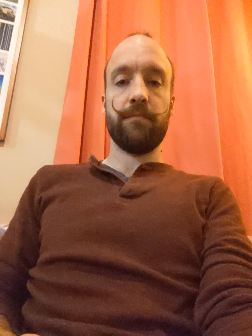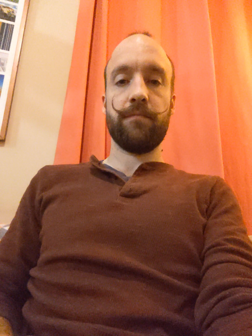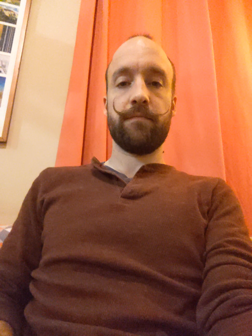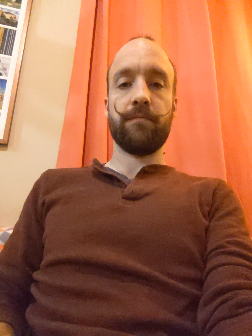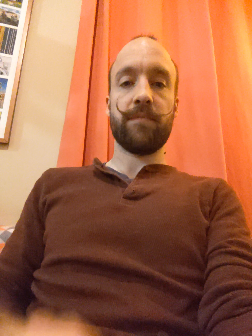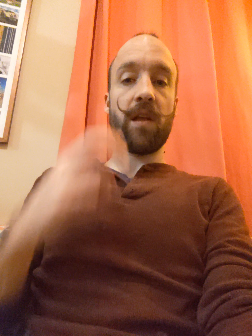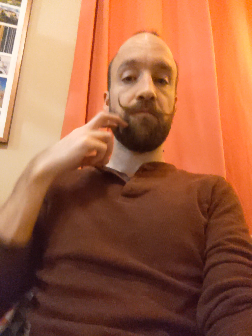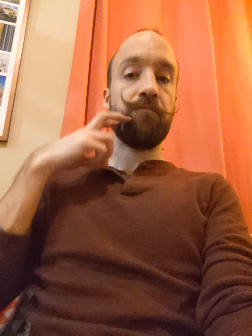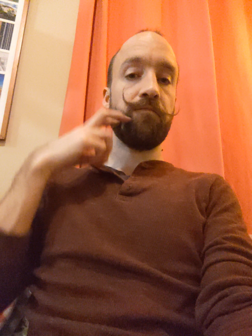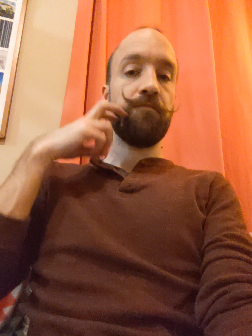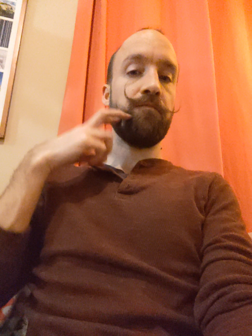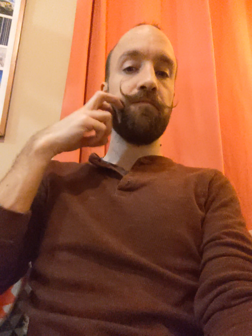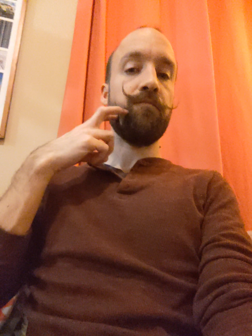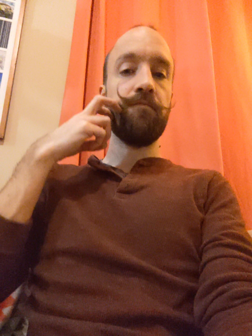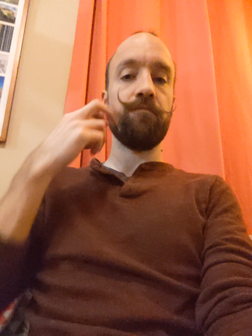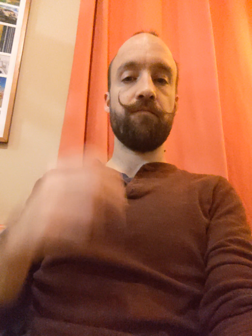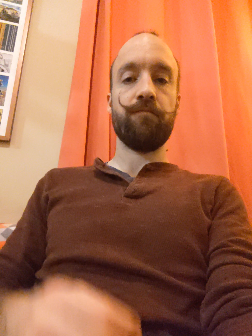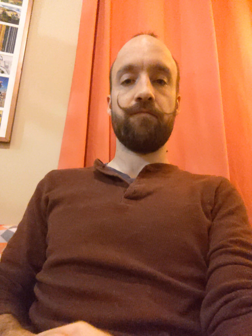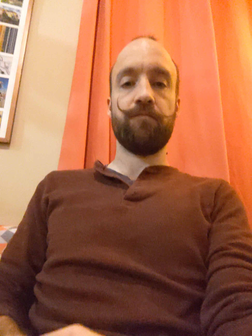gum